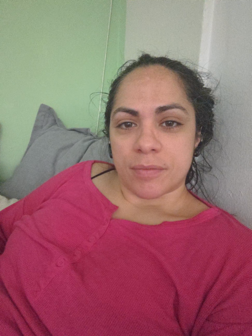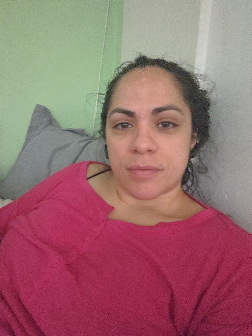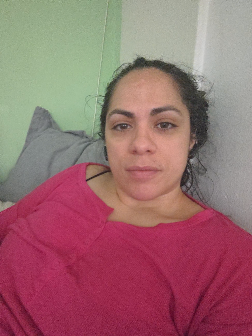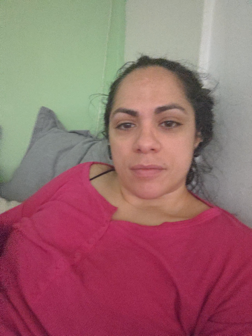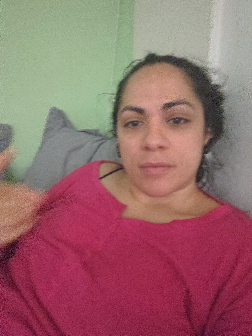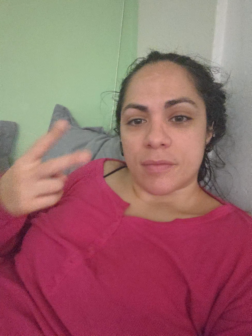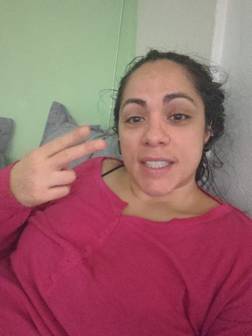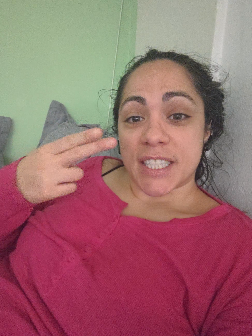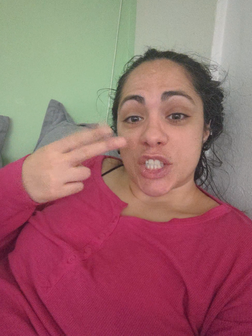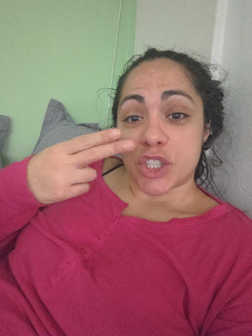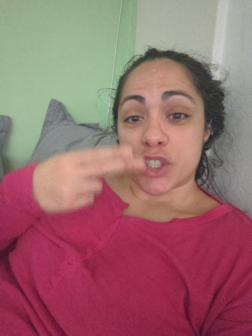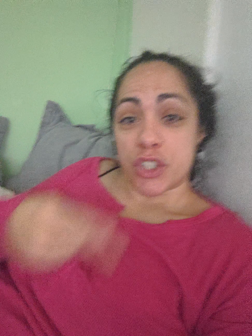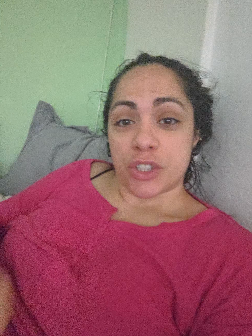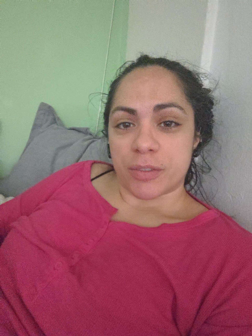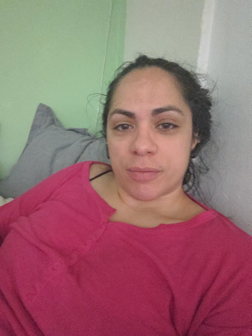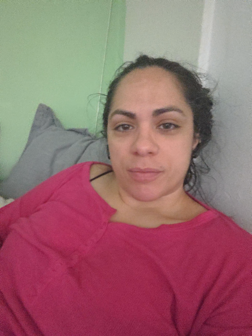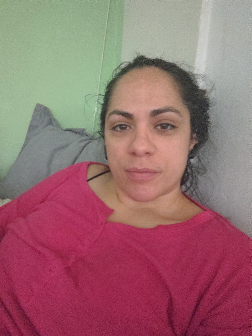scissors